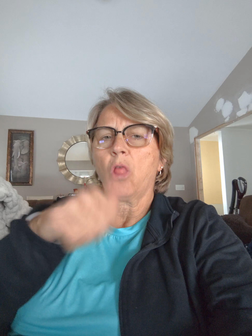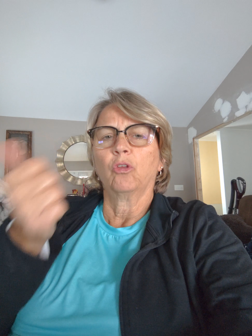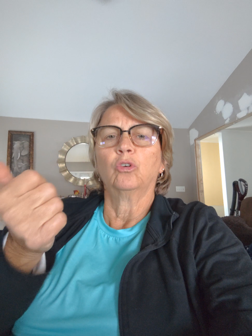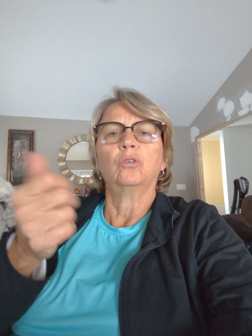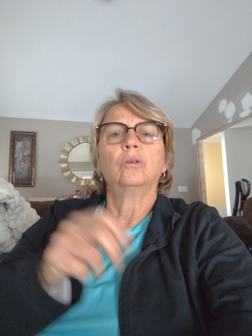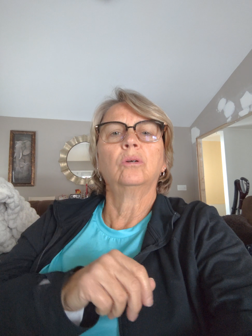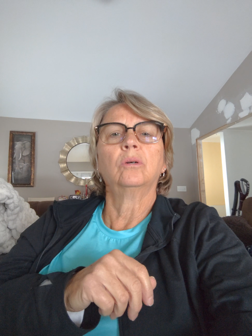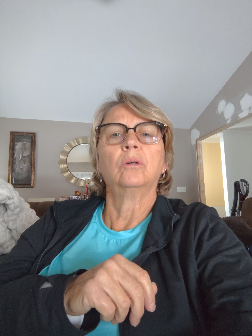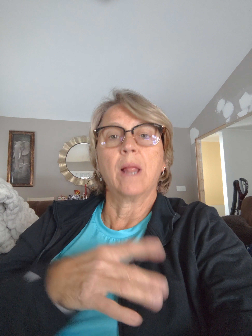another